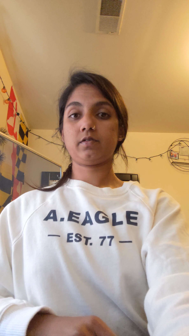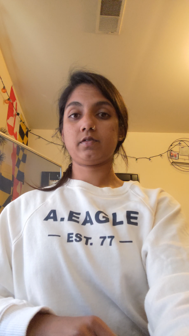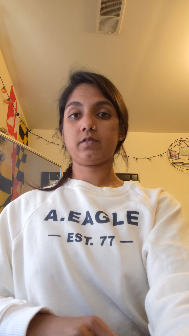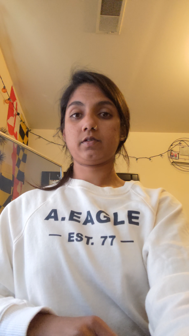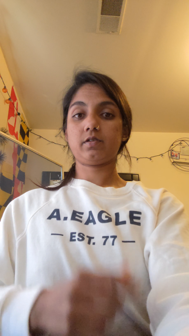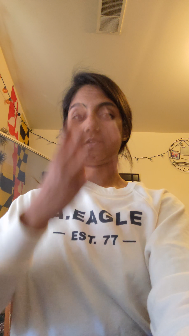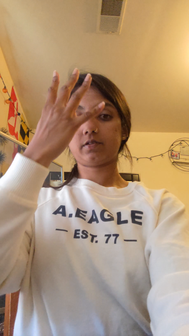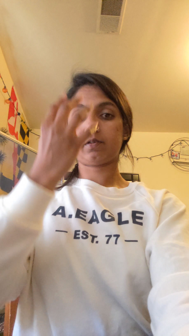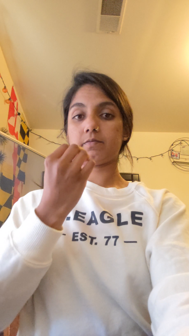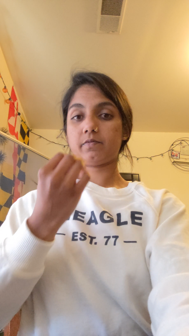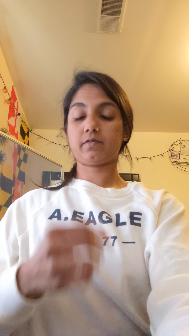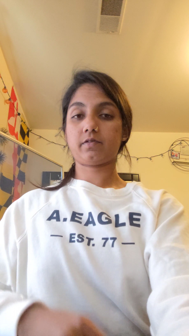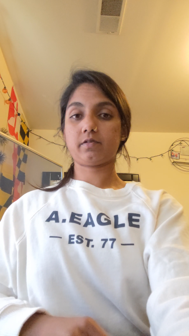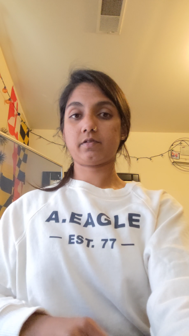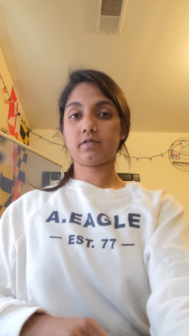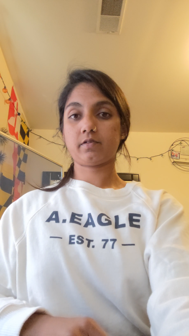asleep